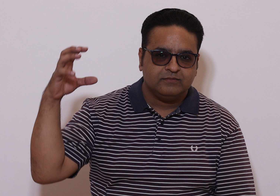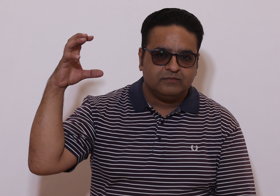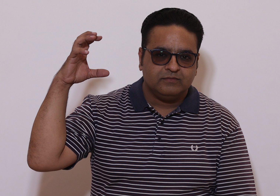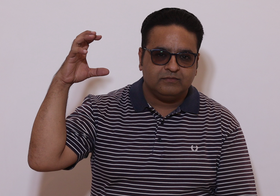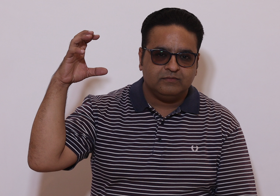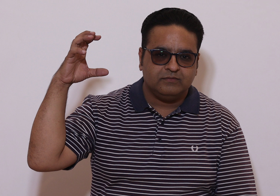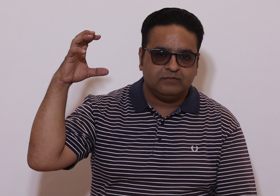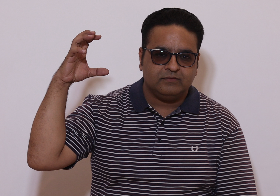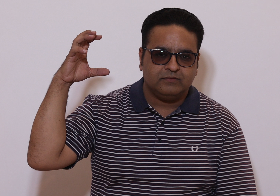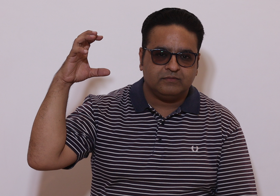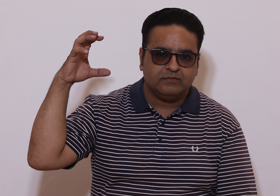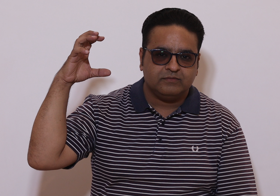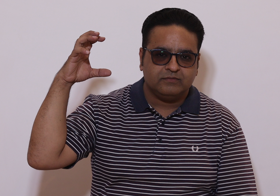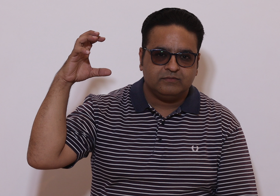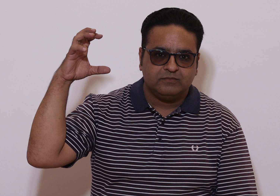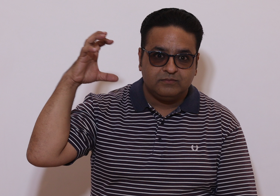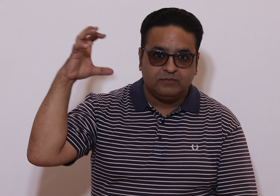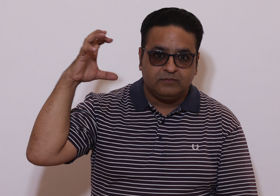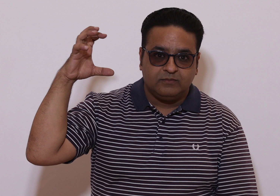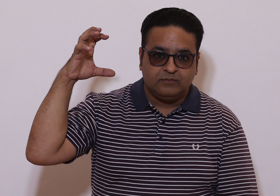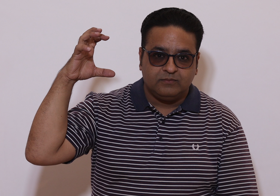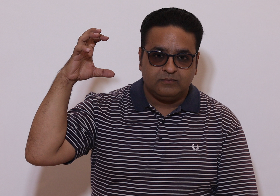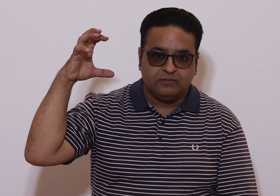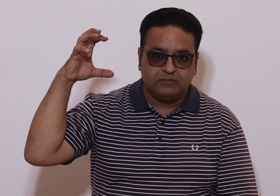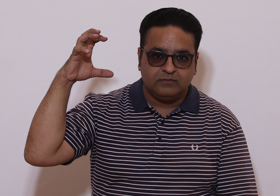stiff